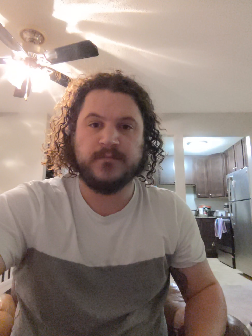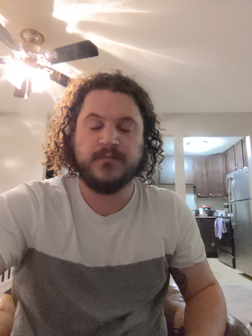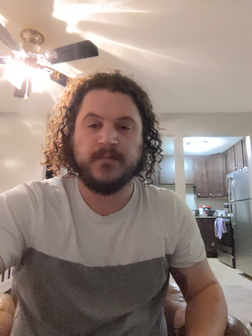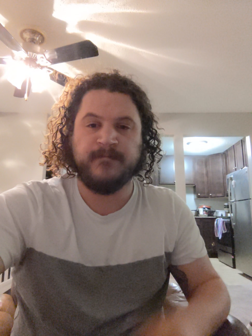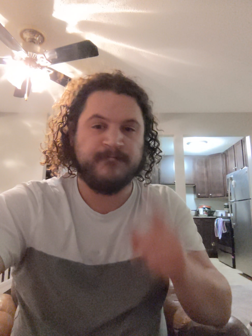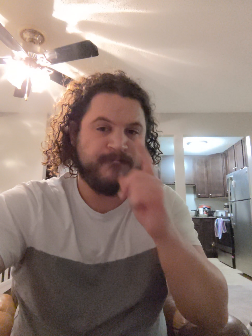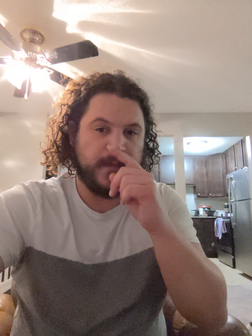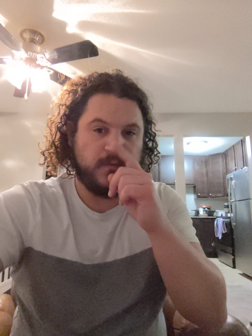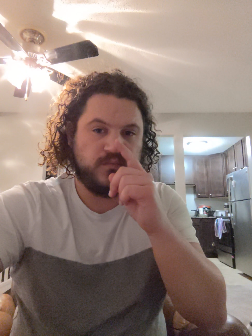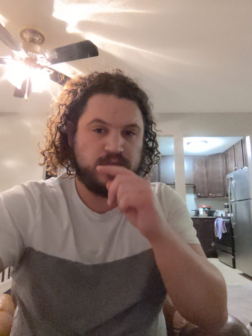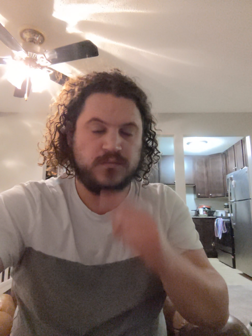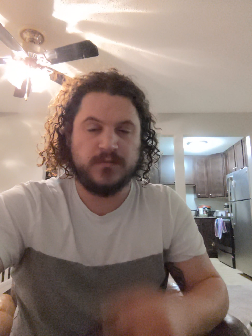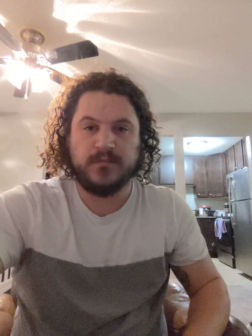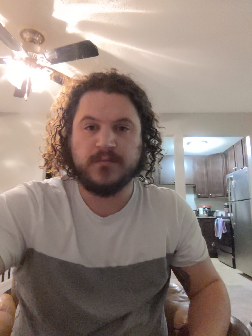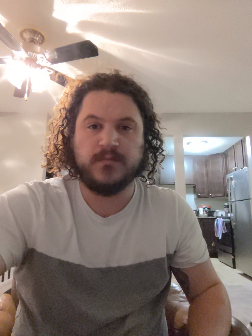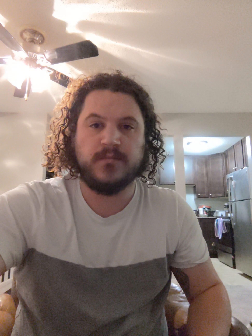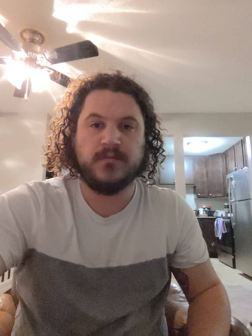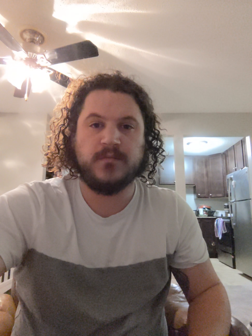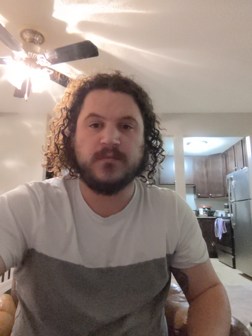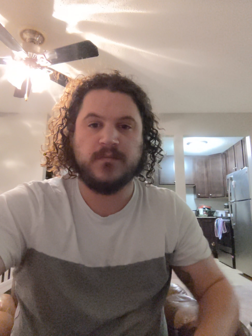mouse